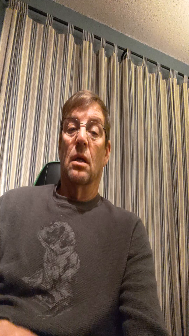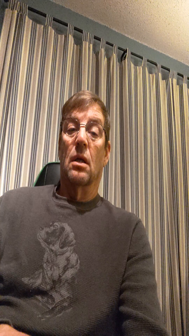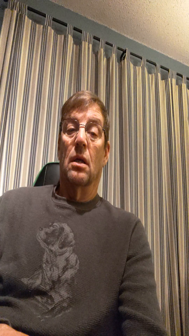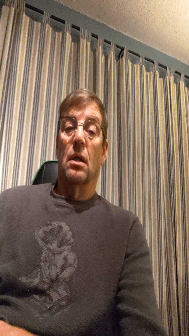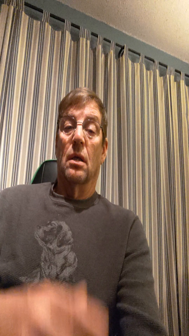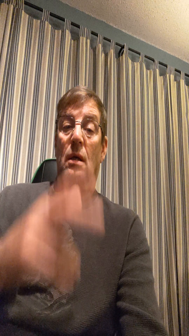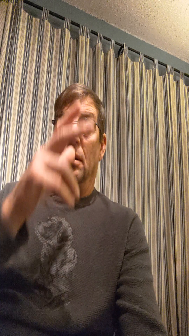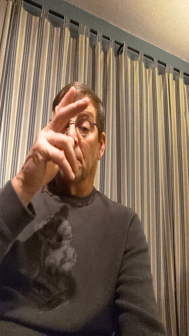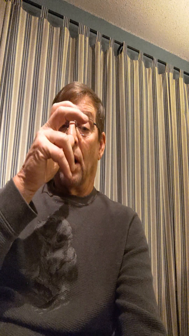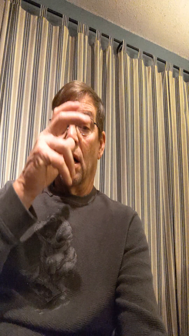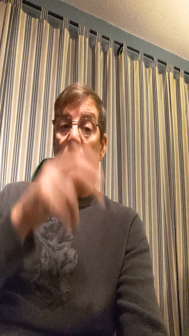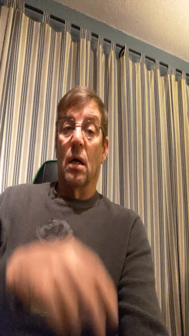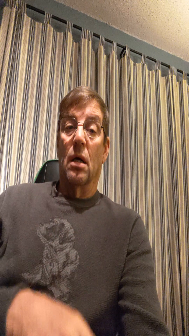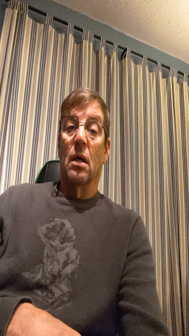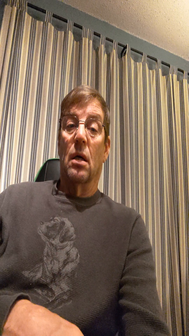bug